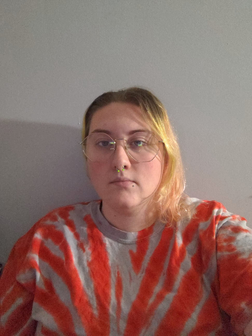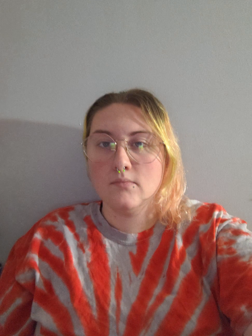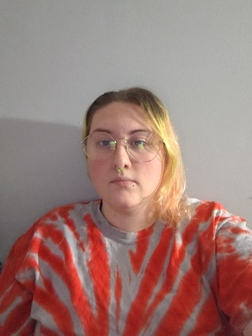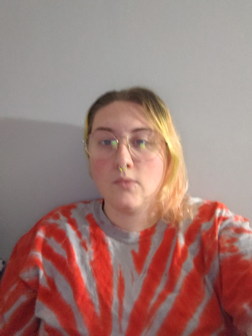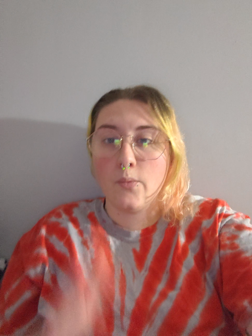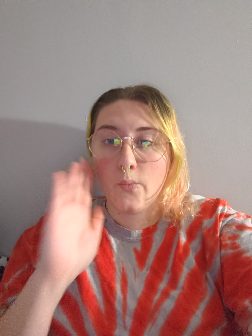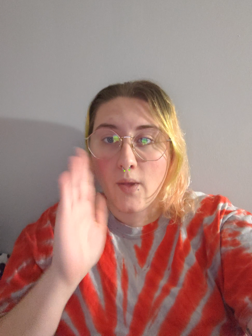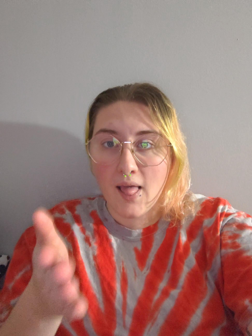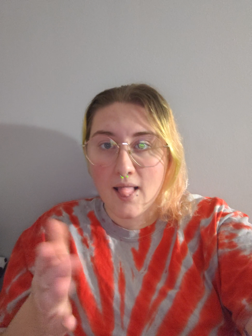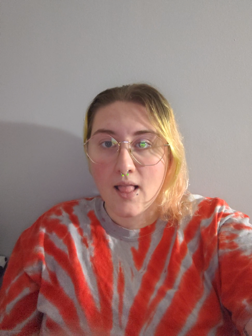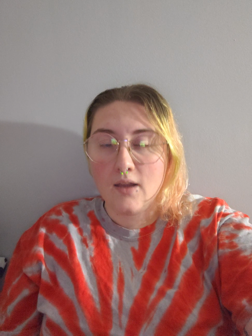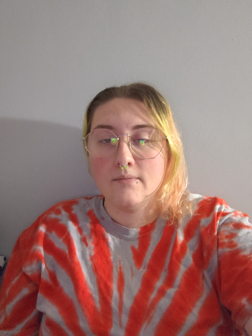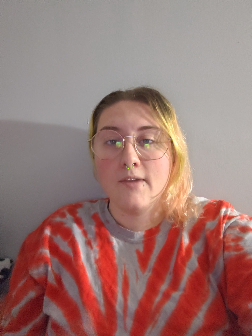will